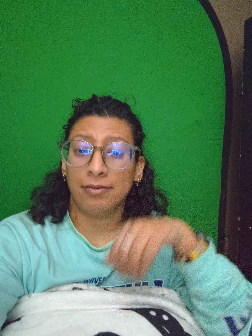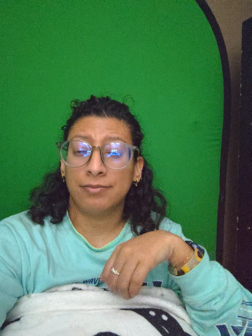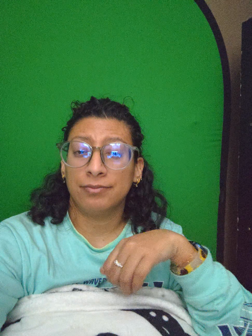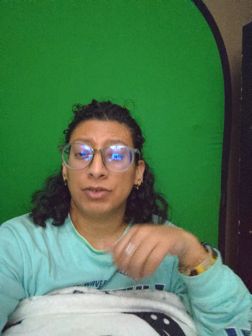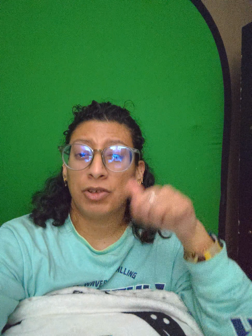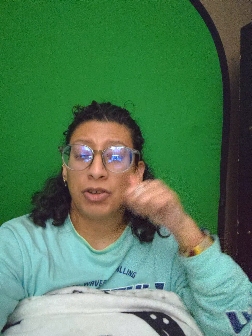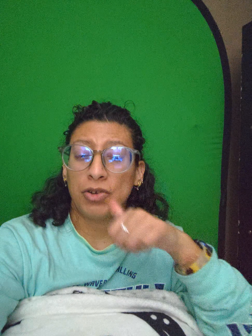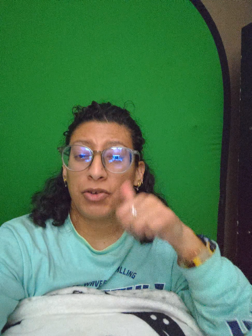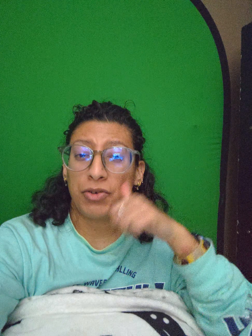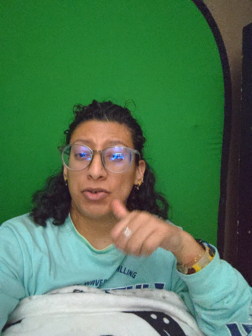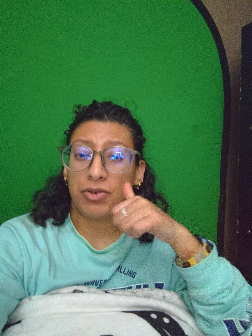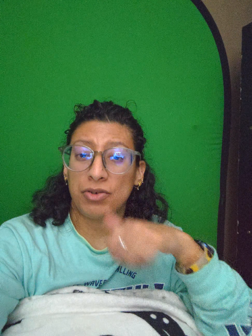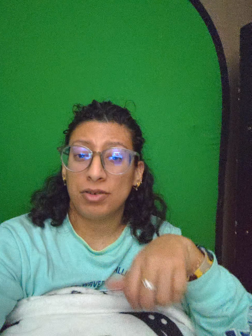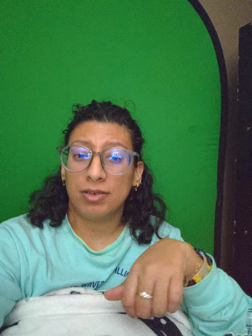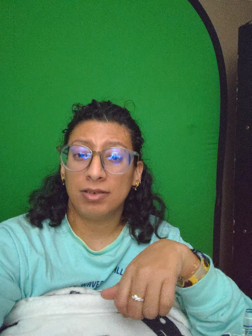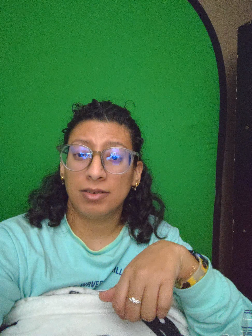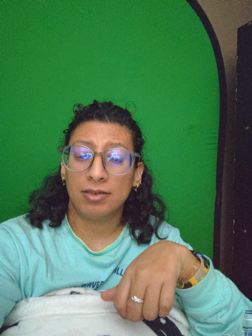girl